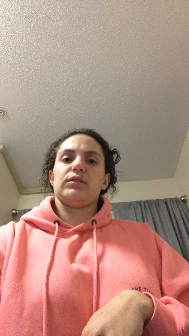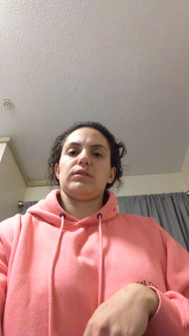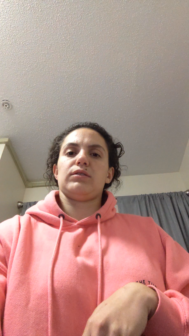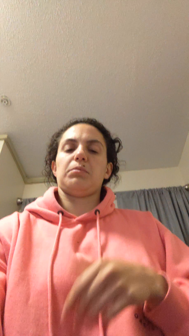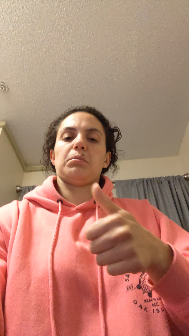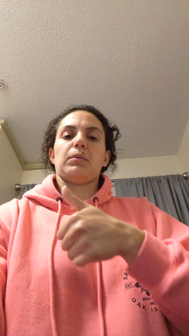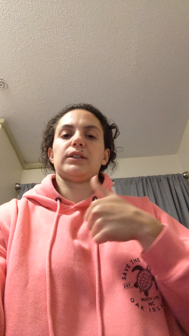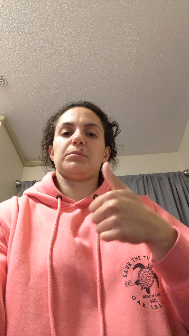basement